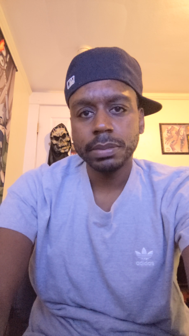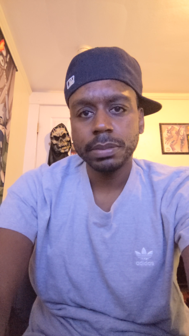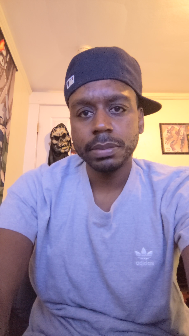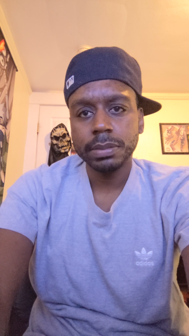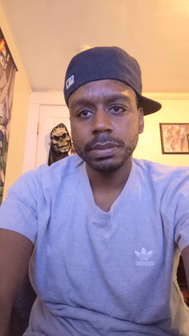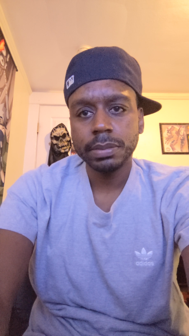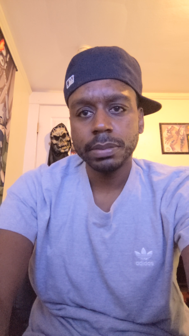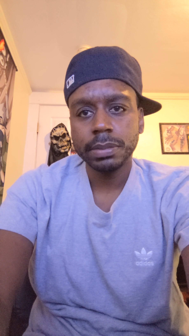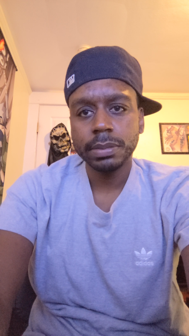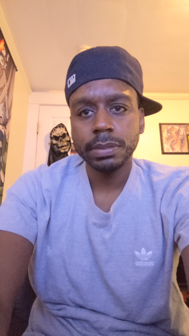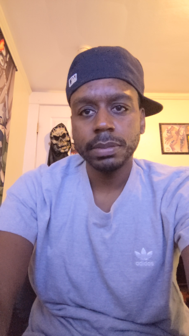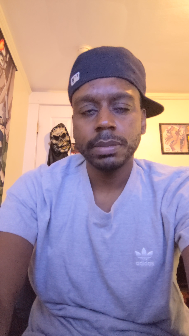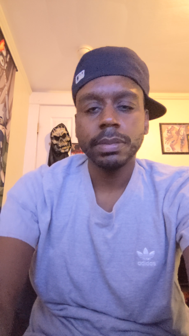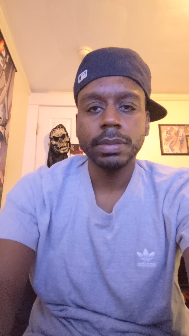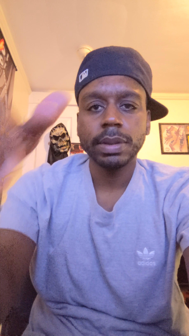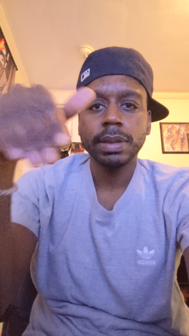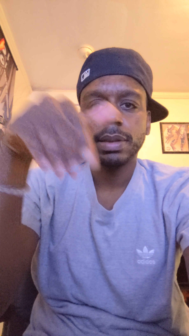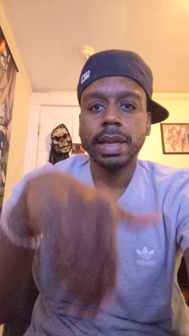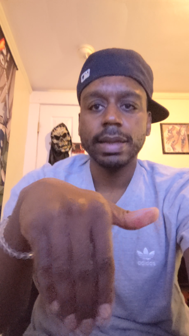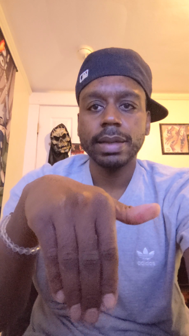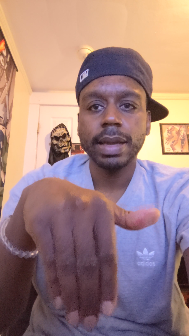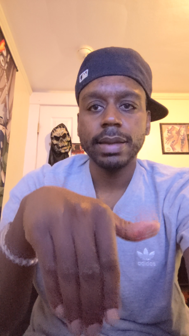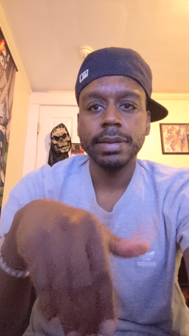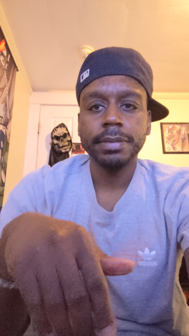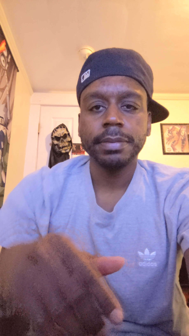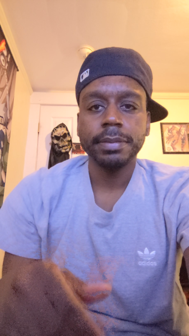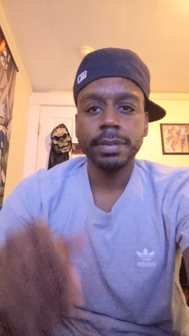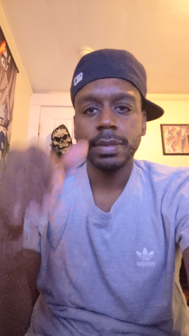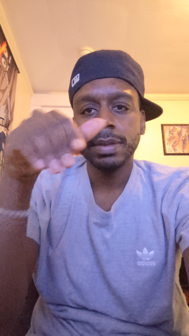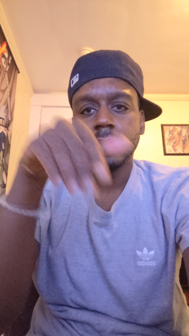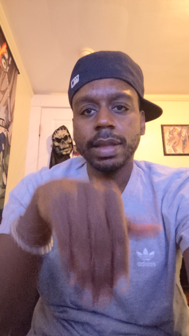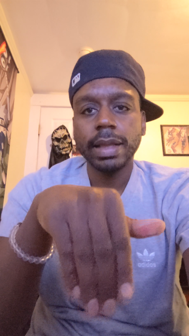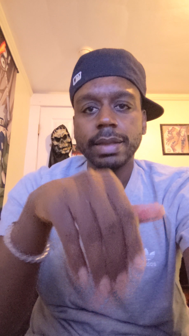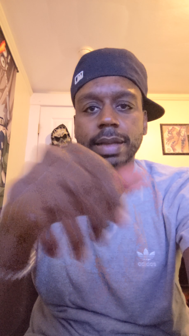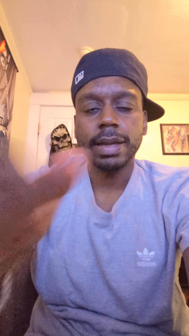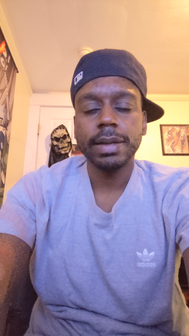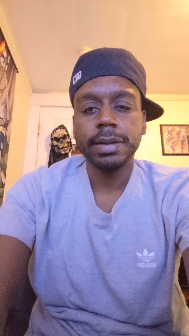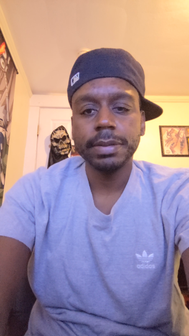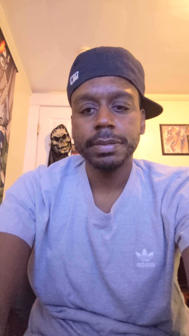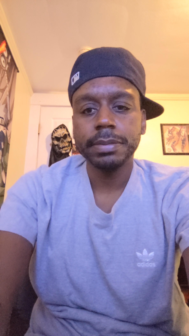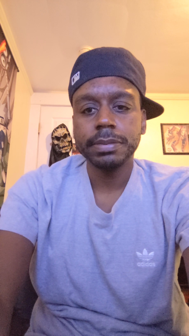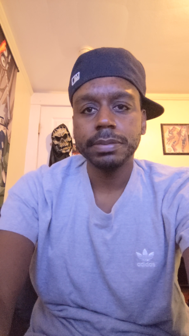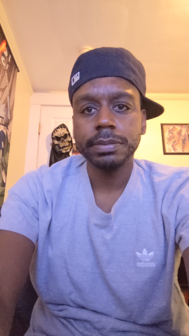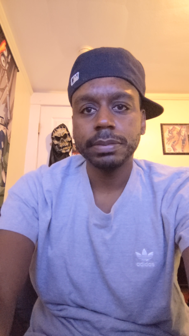night night